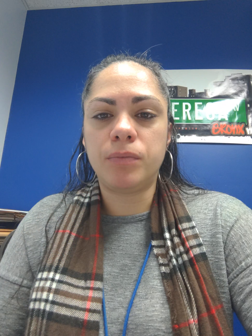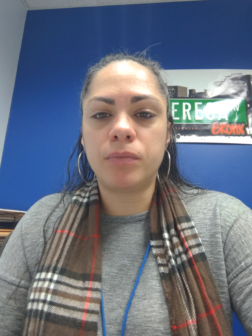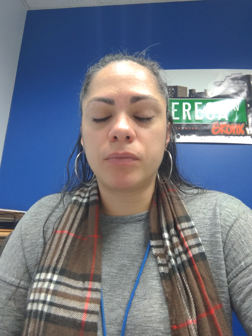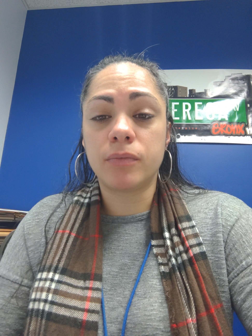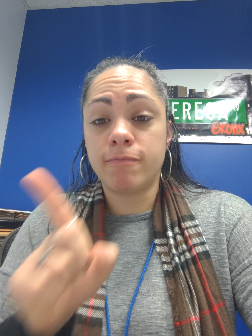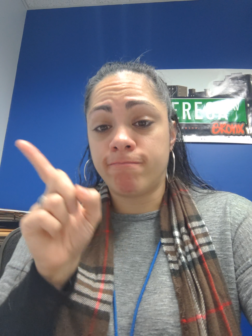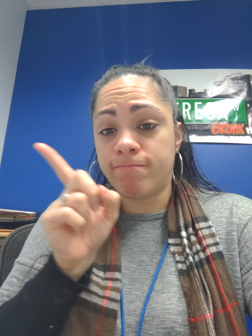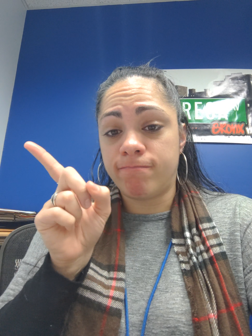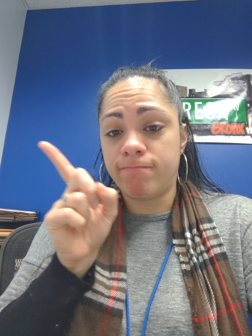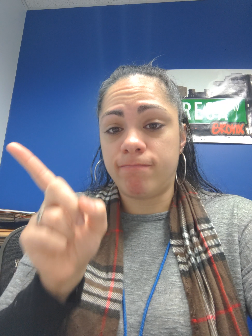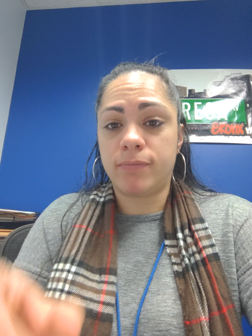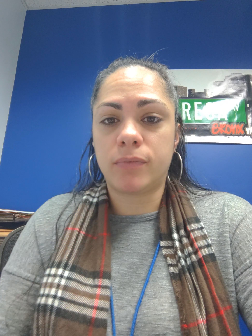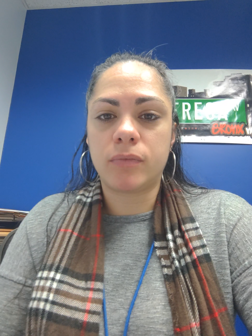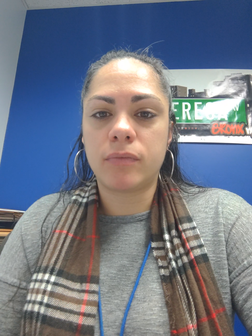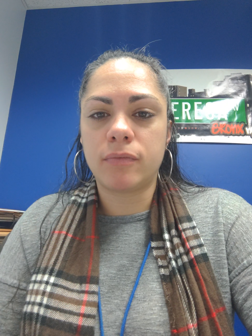he/she/it